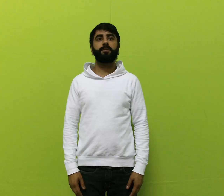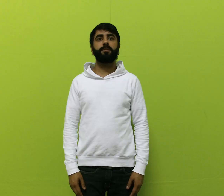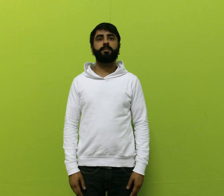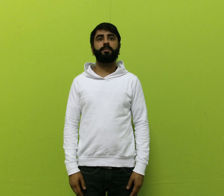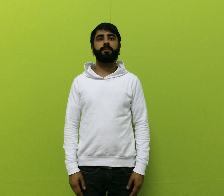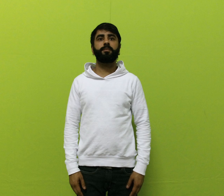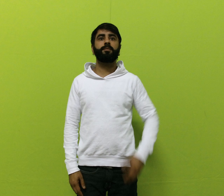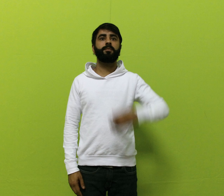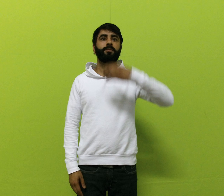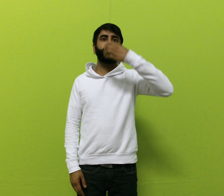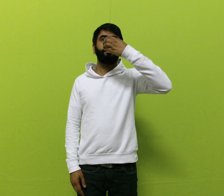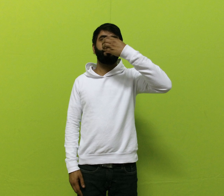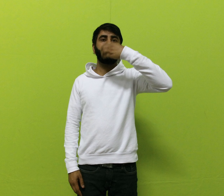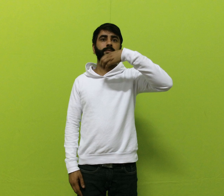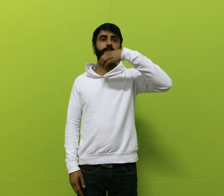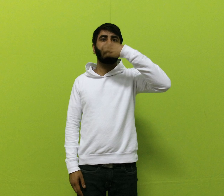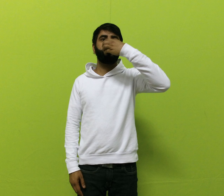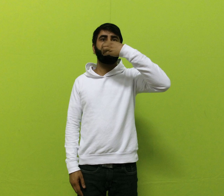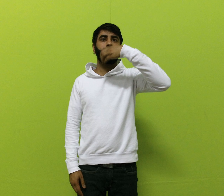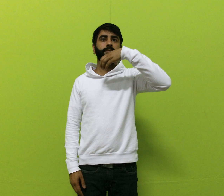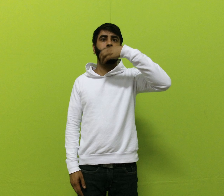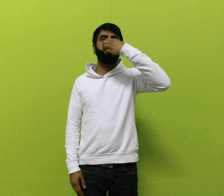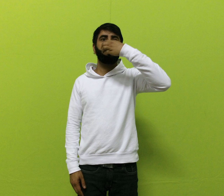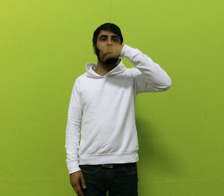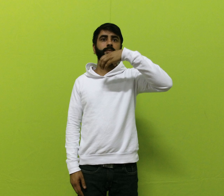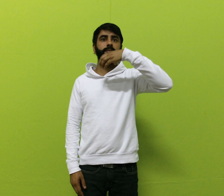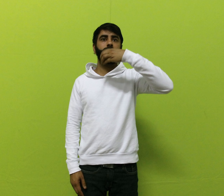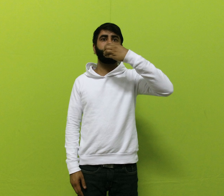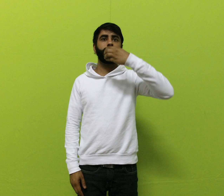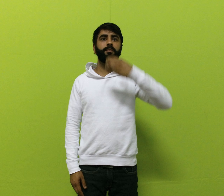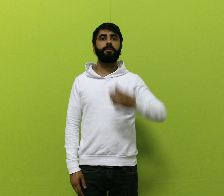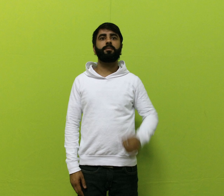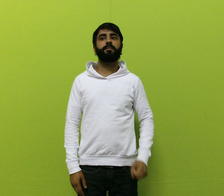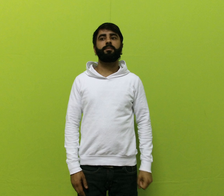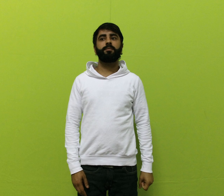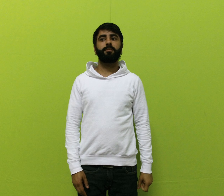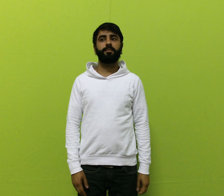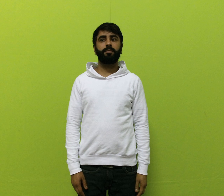maçã